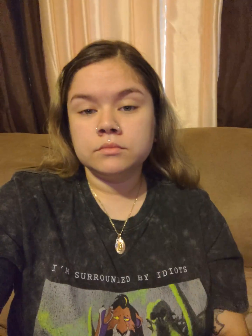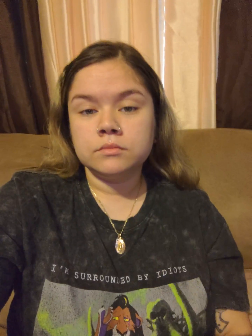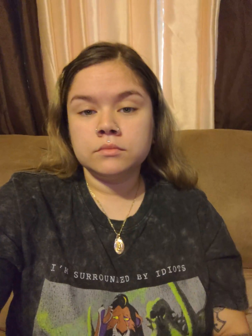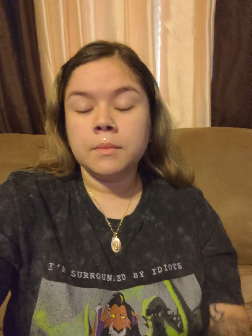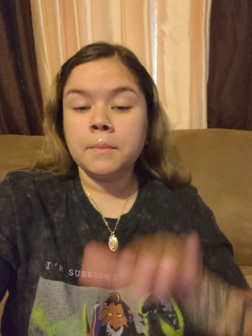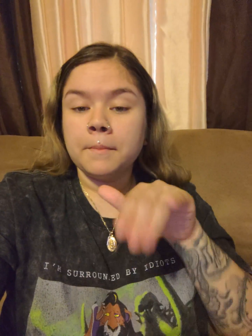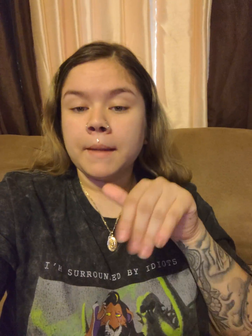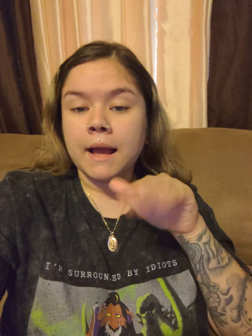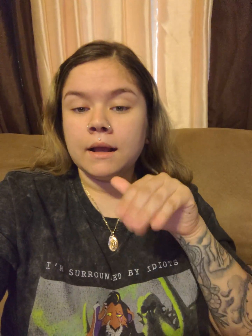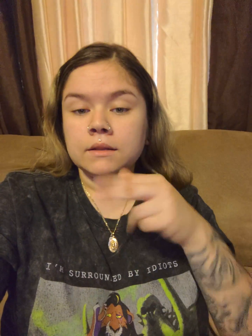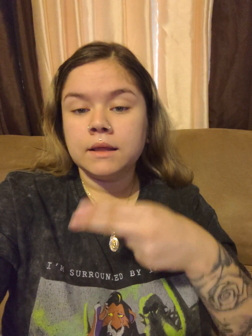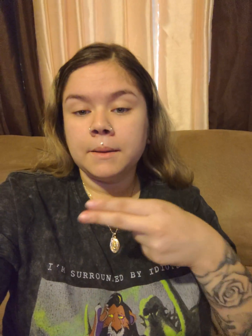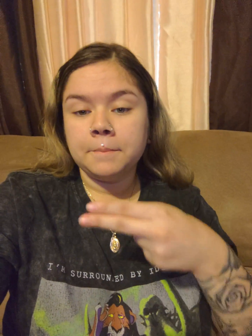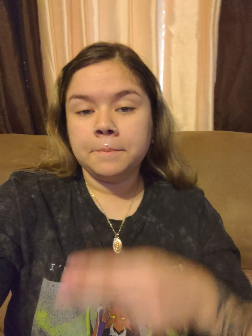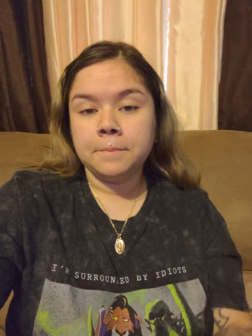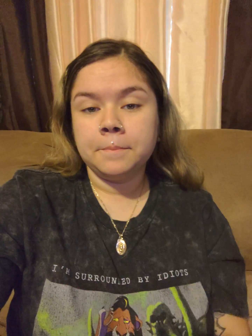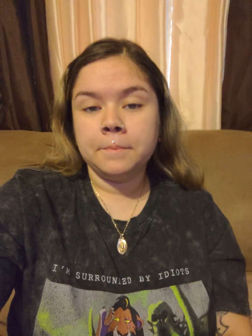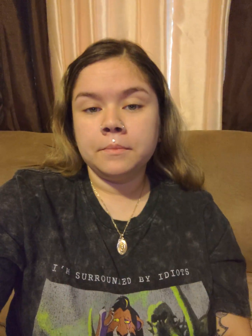pet's name